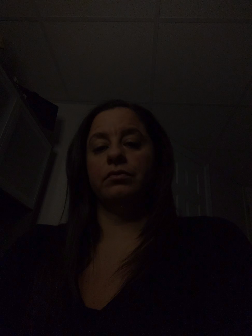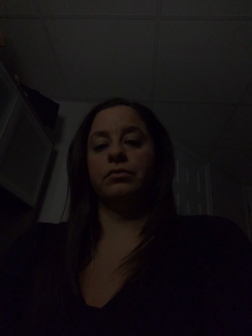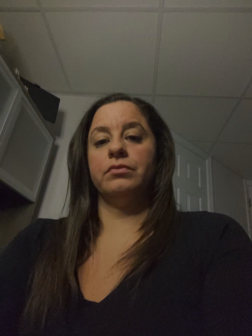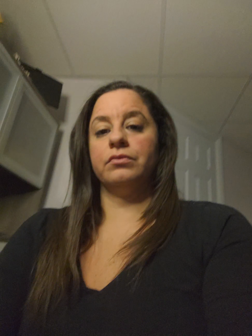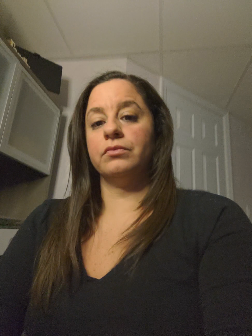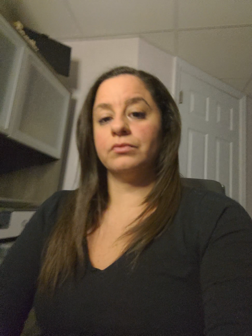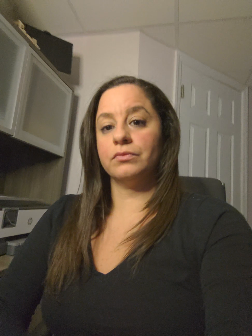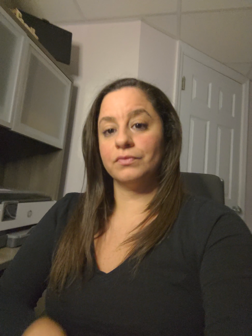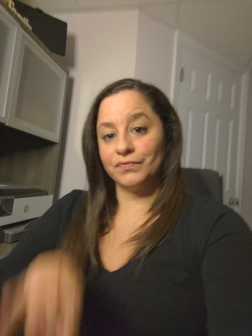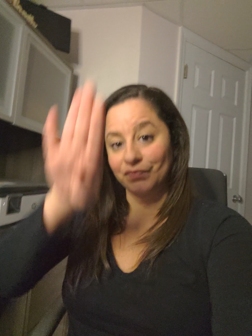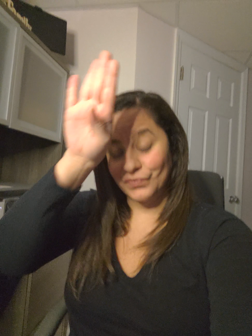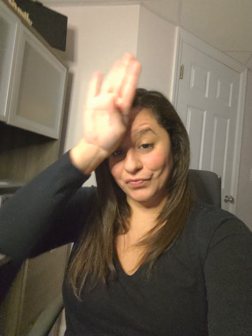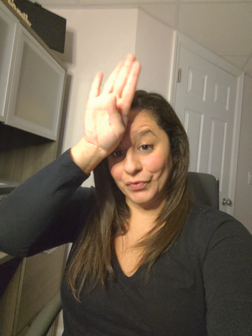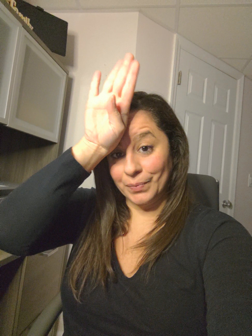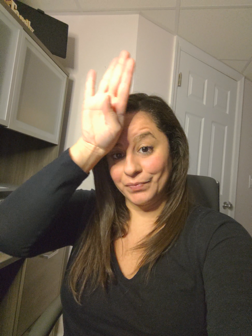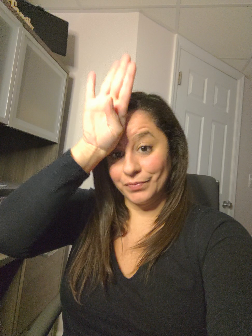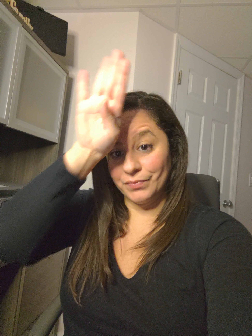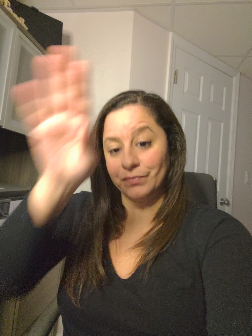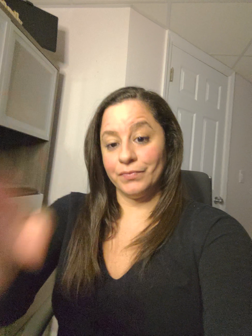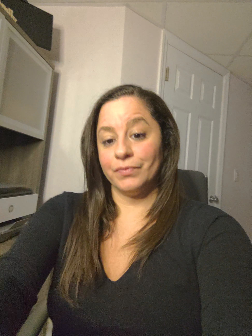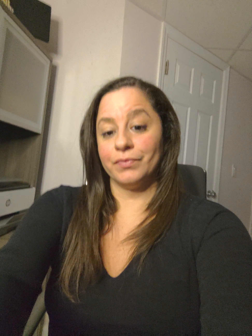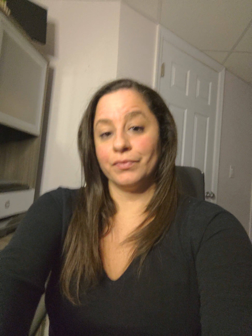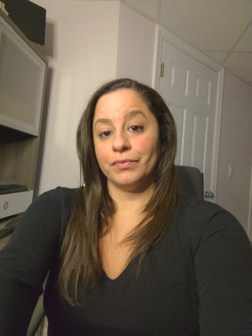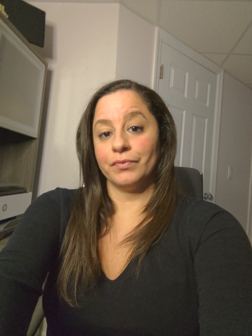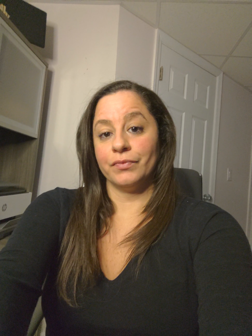fireman